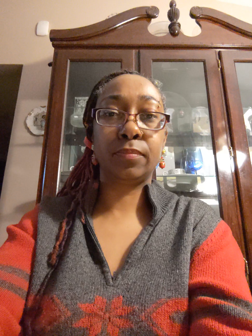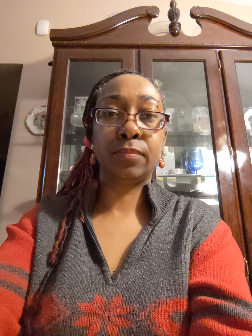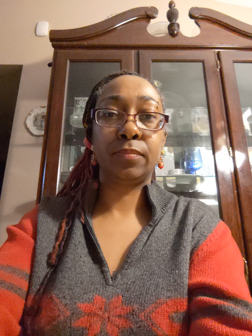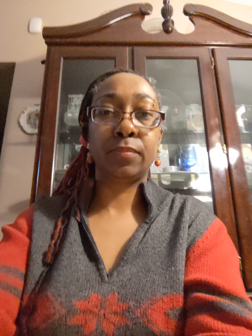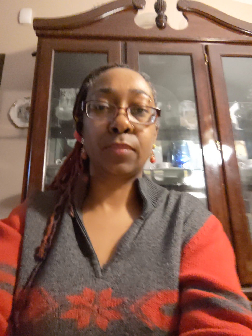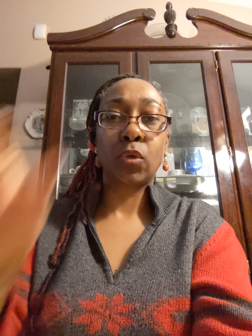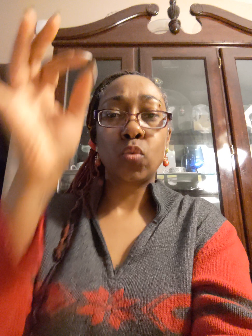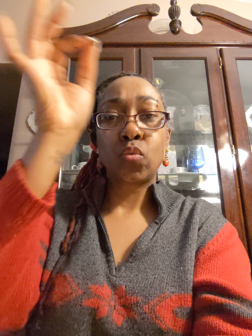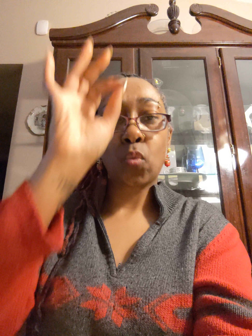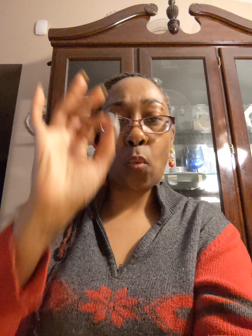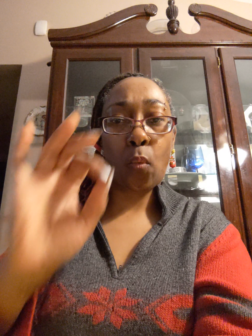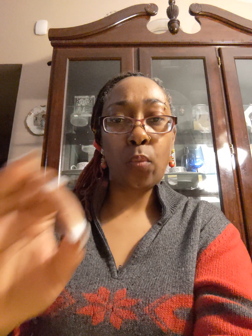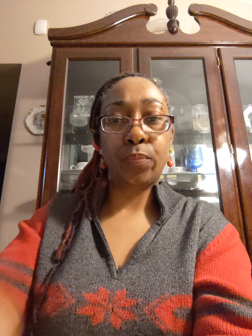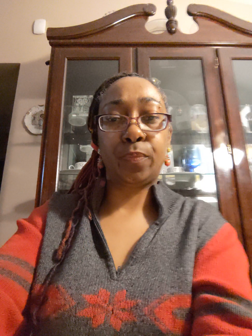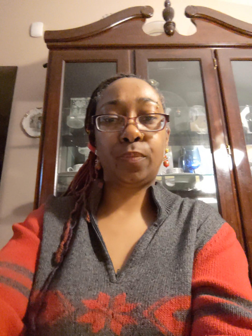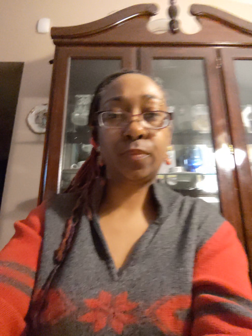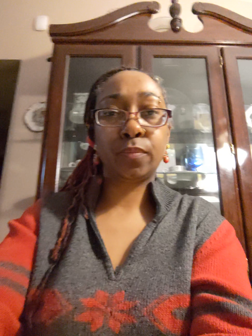snow